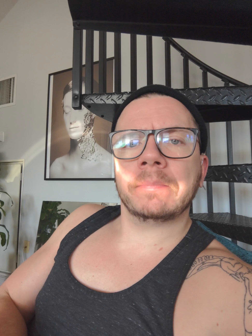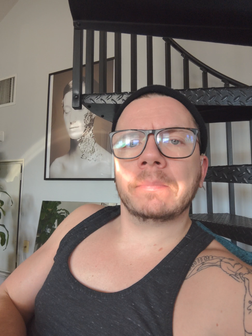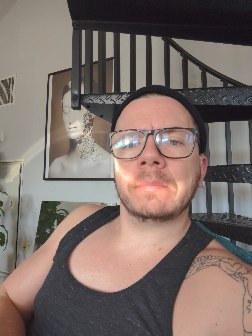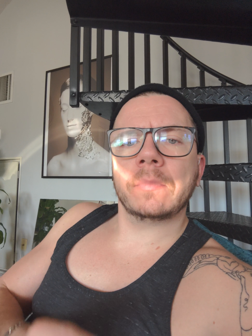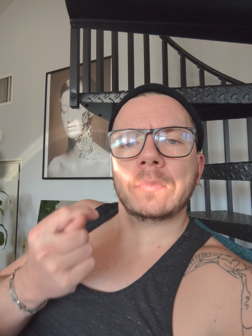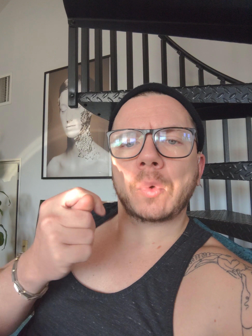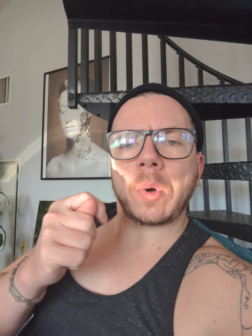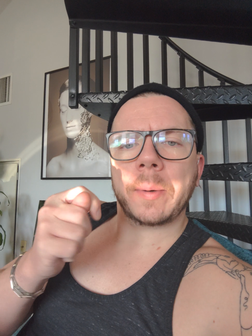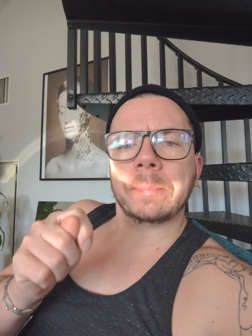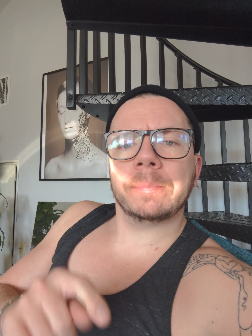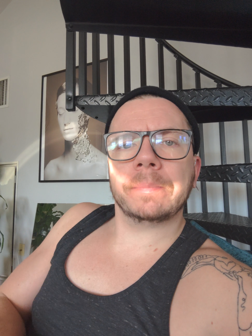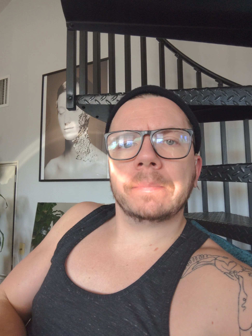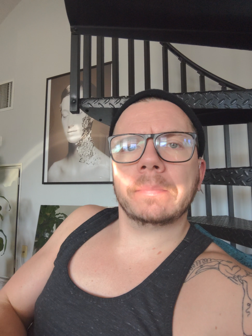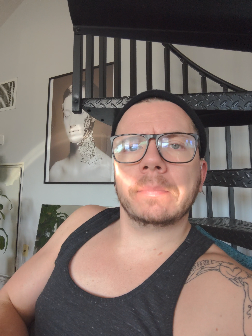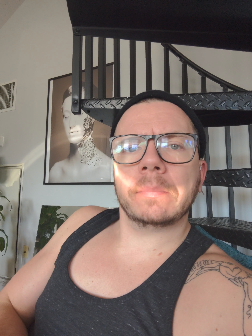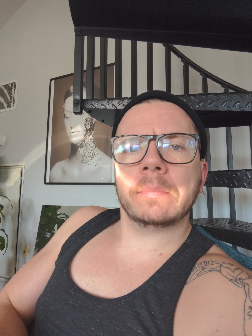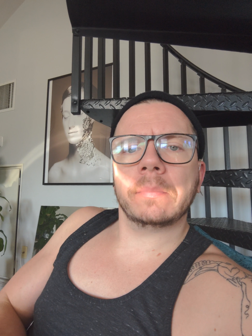toy